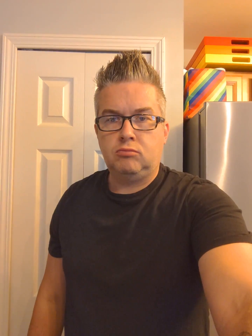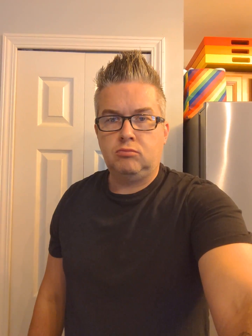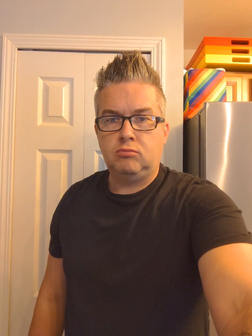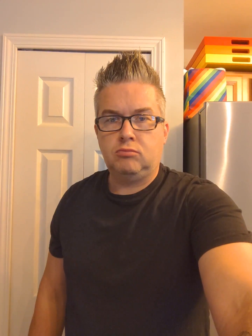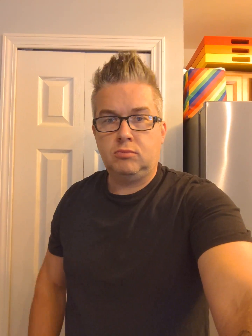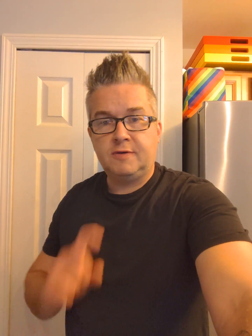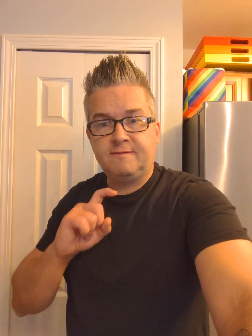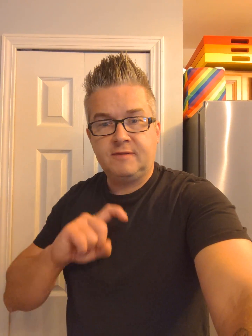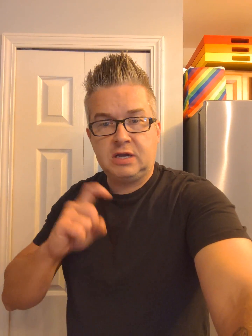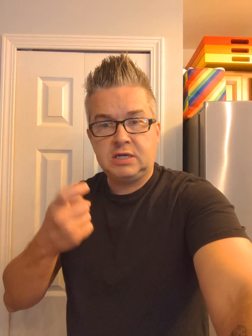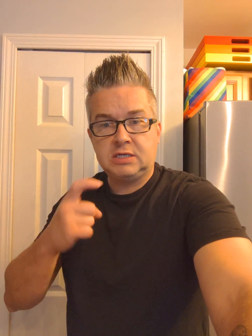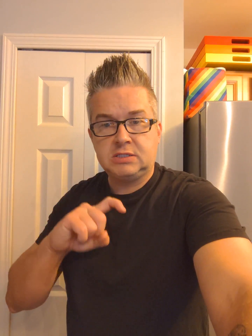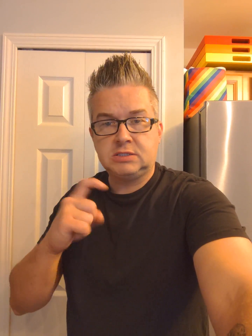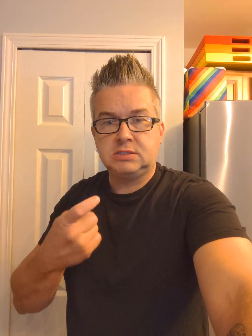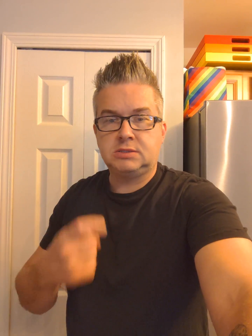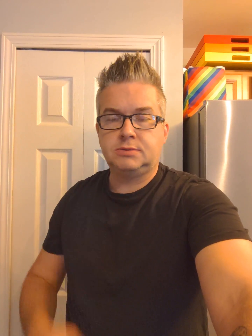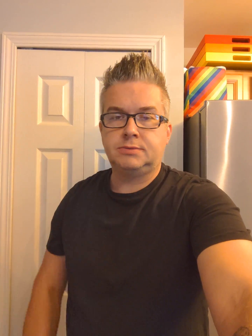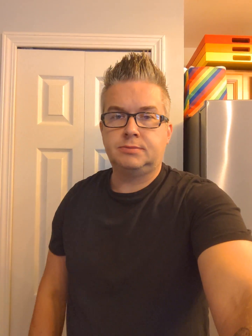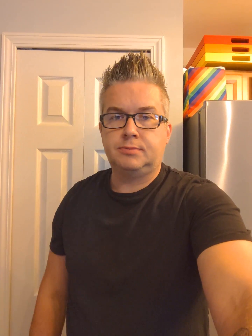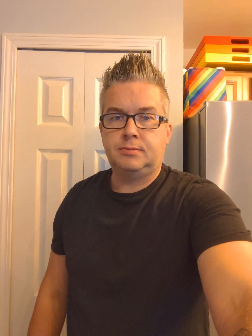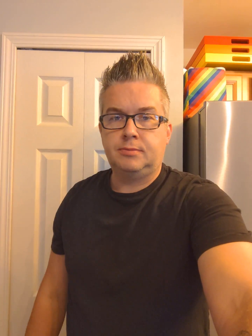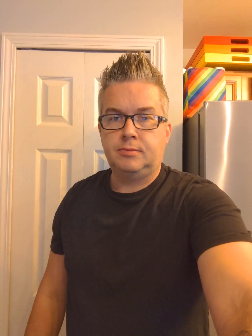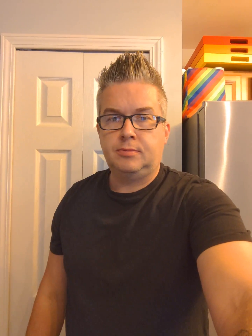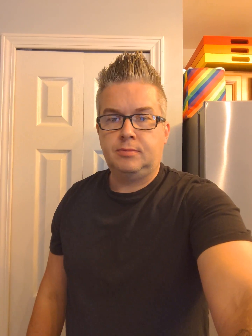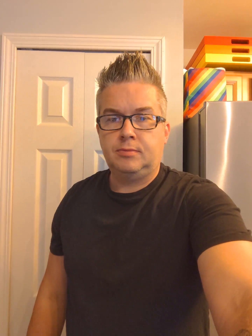friend